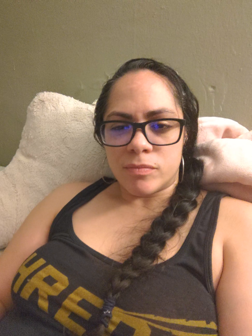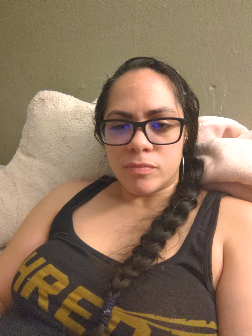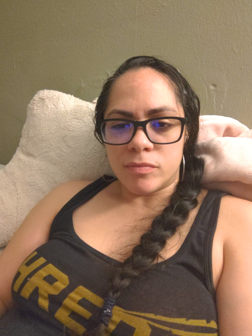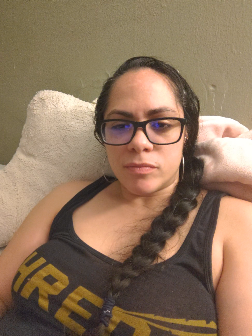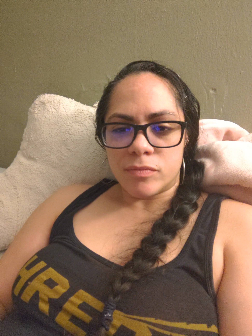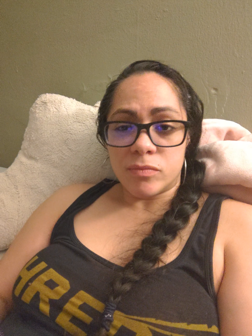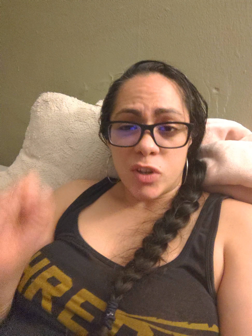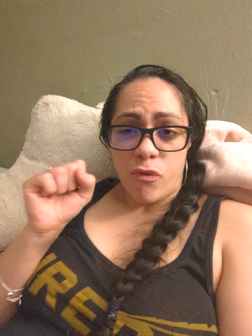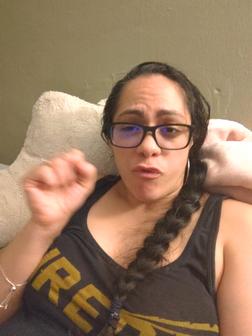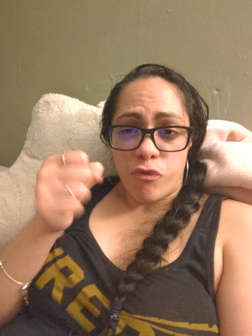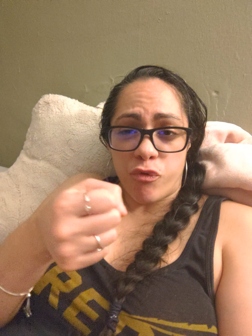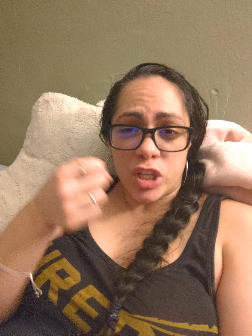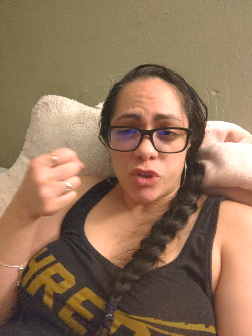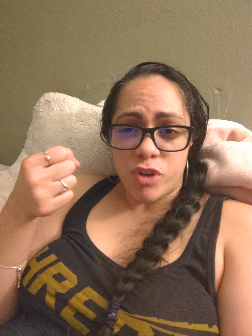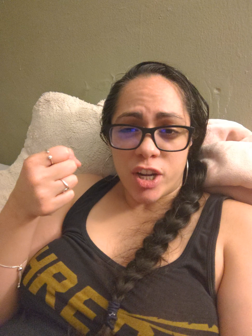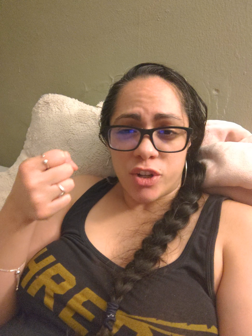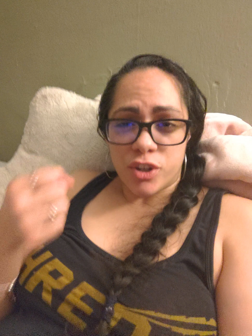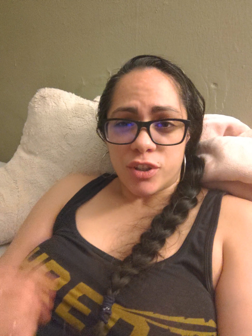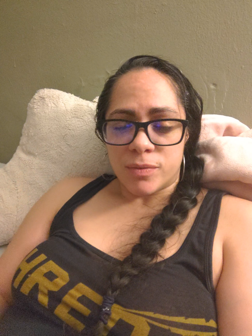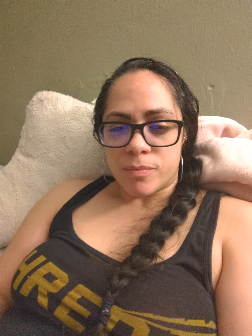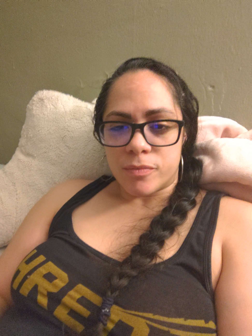refrigerator